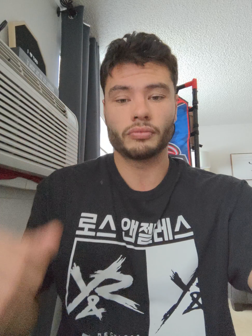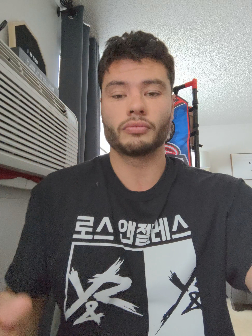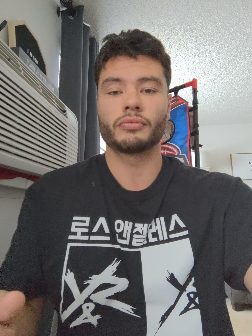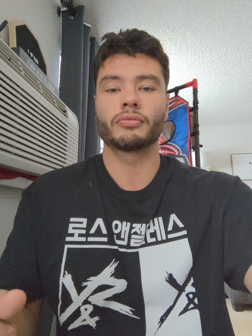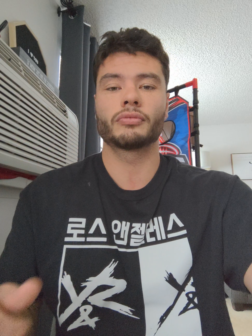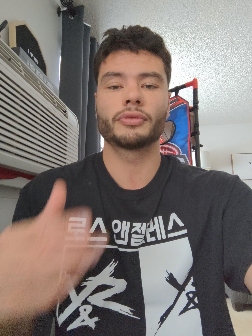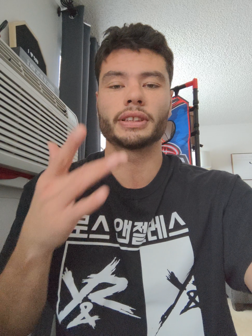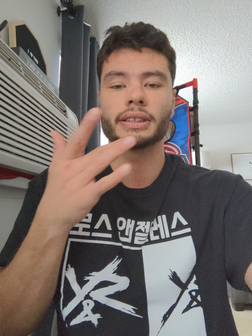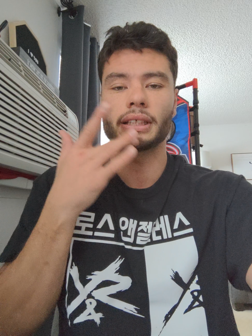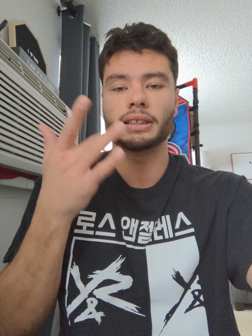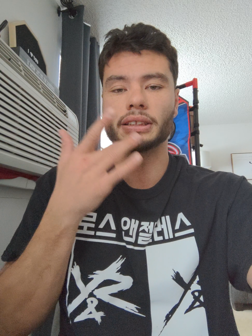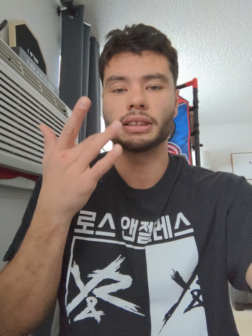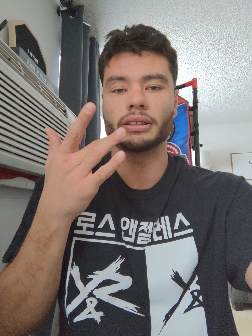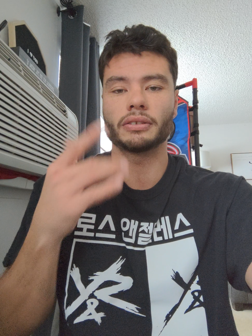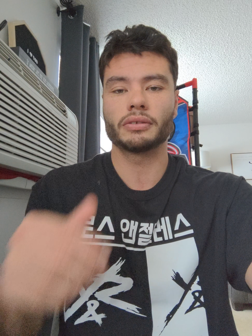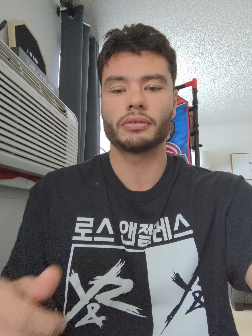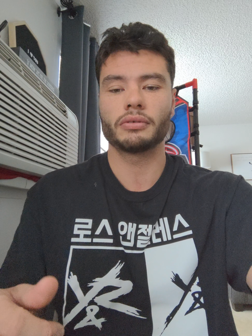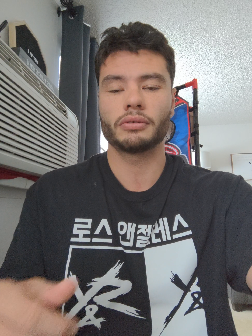taste